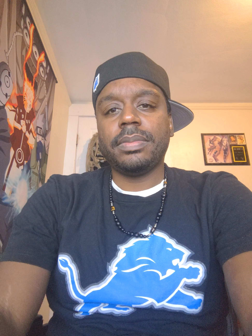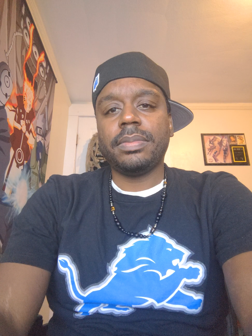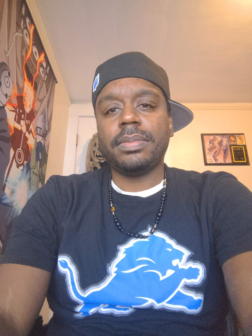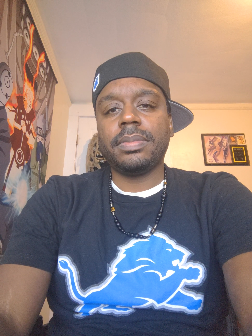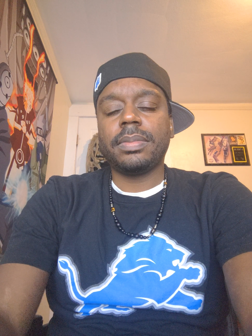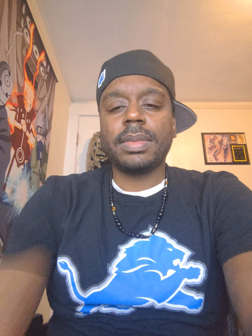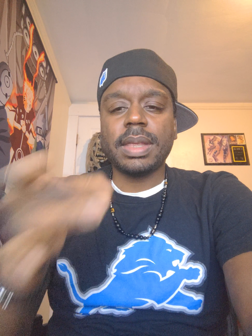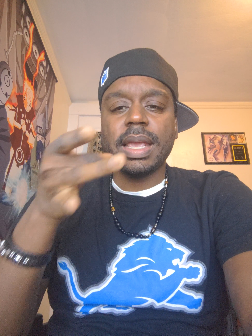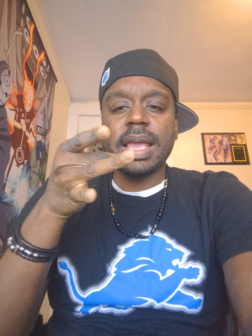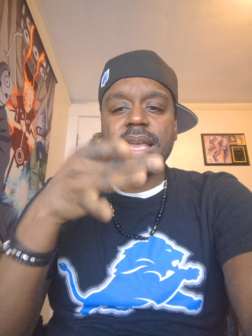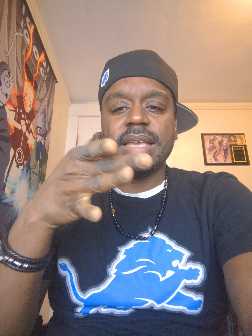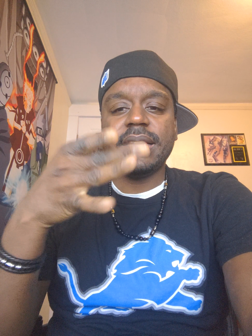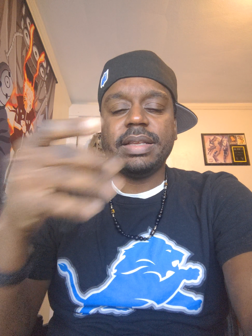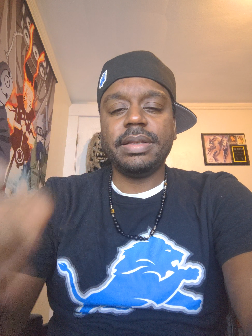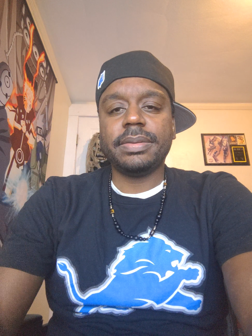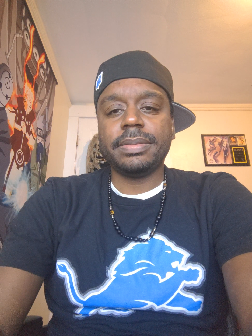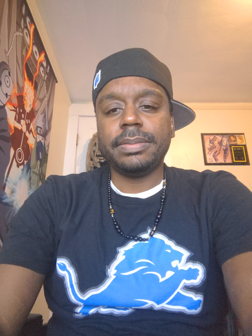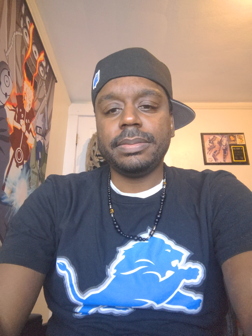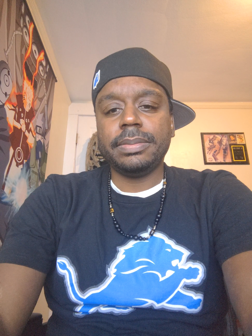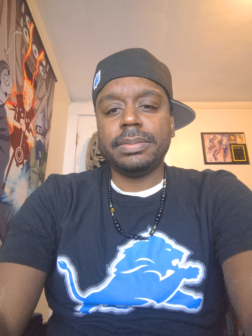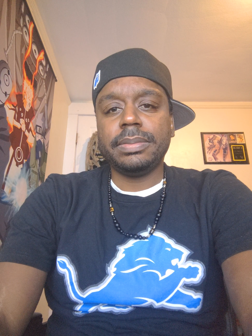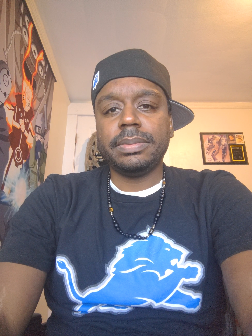hate